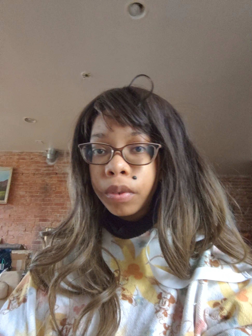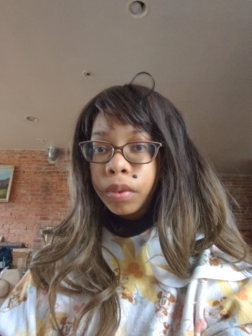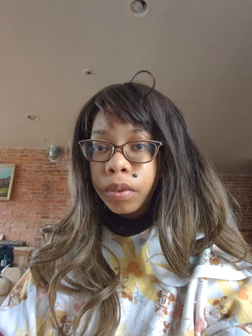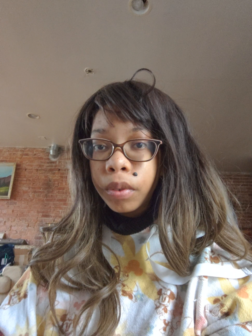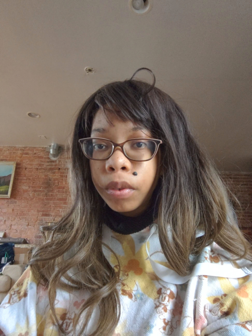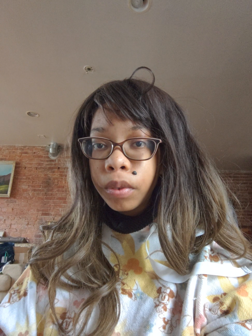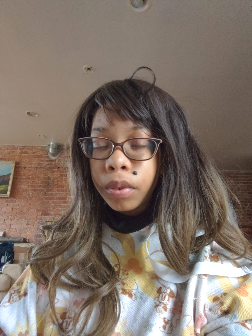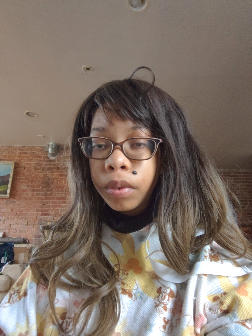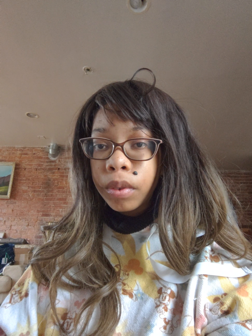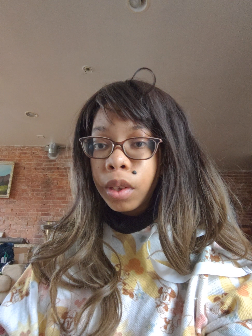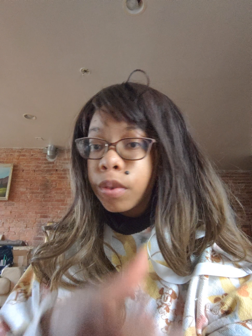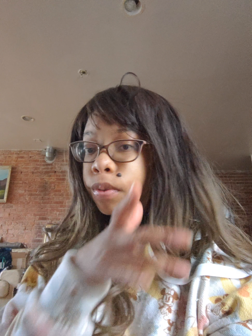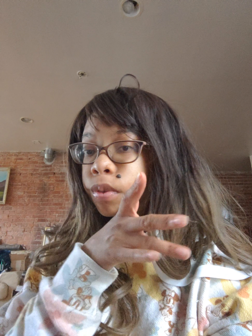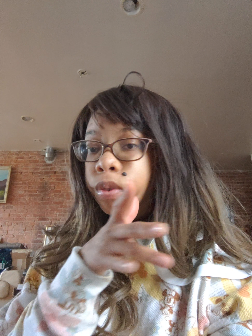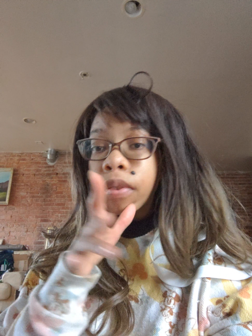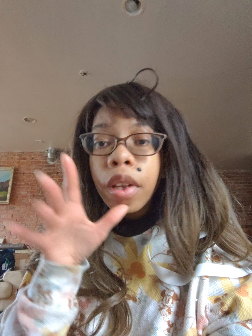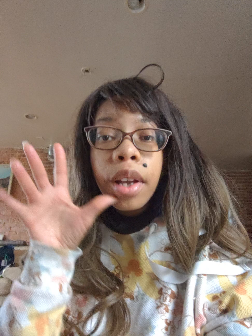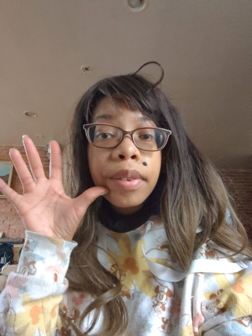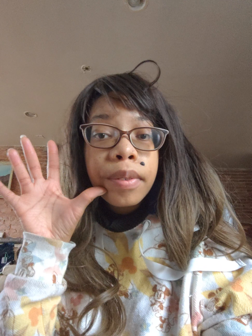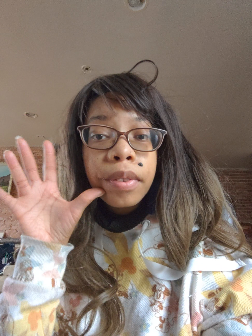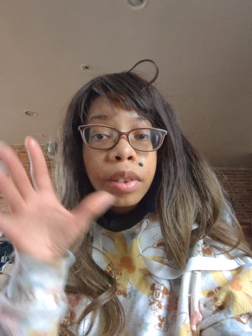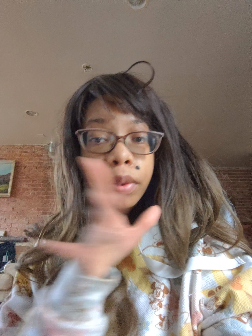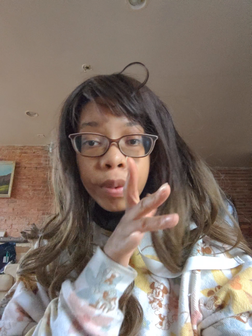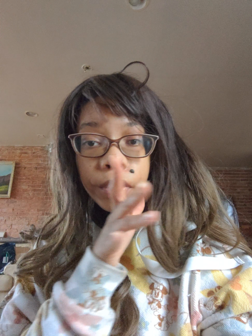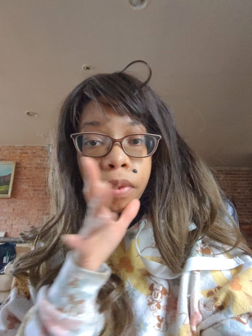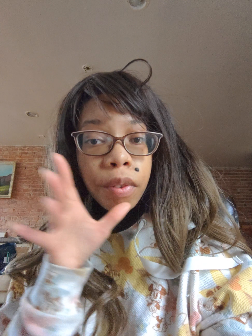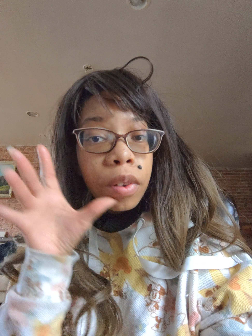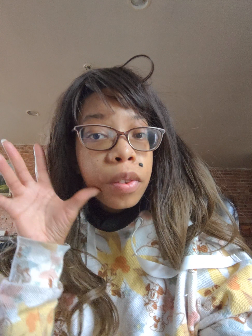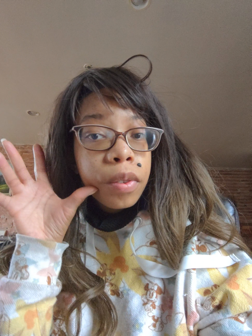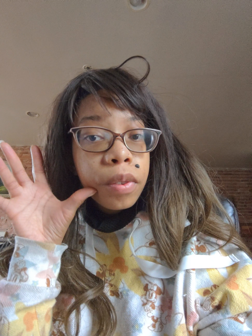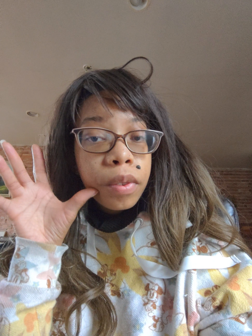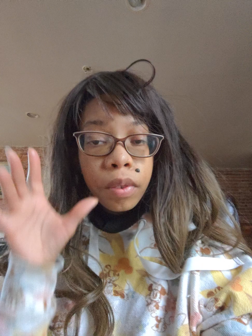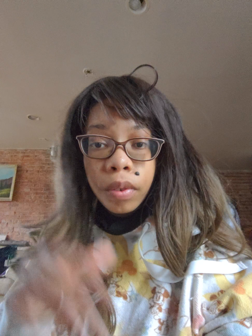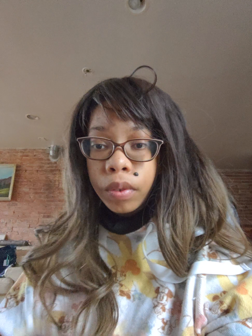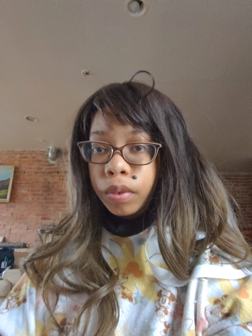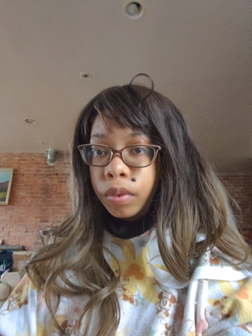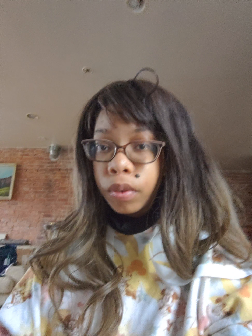farm